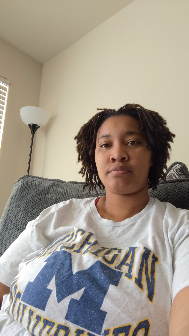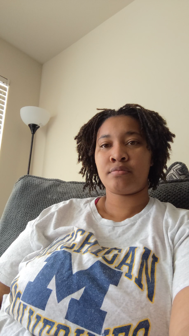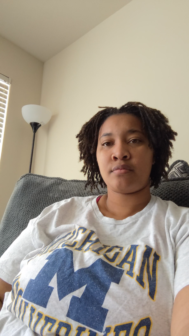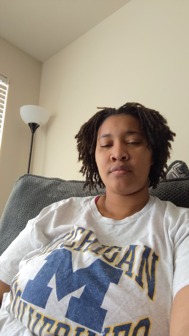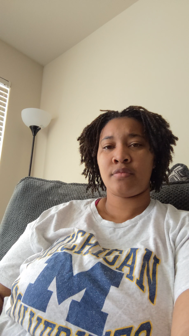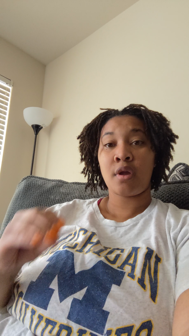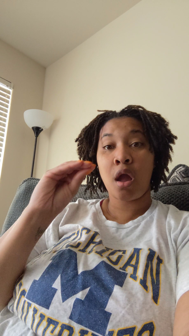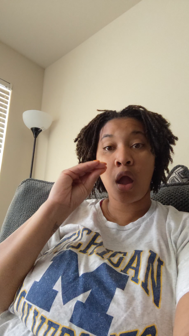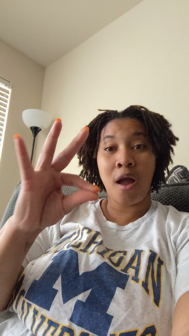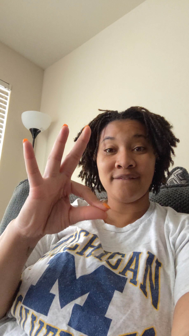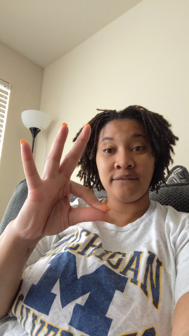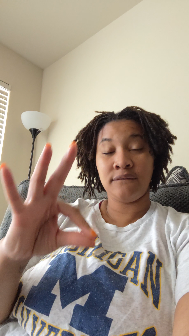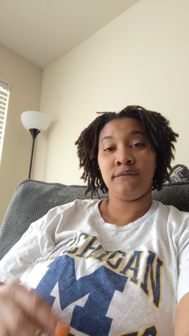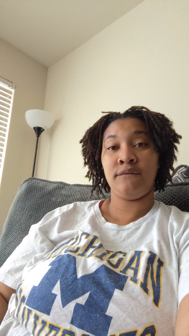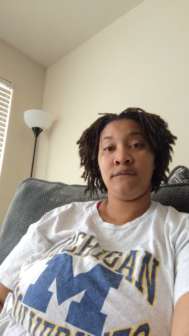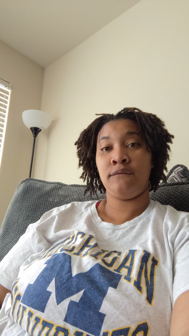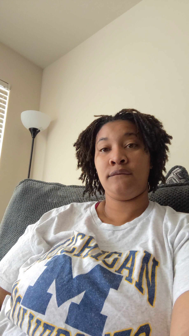off